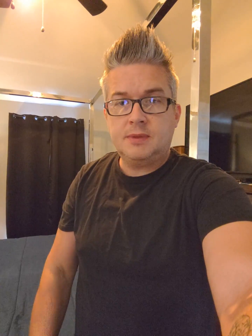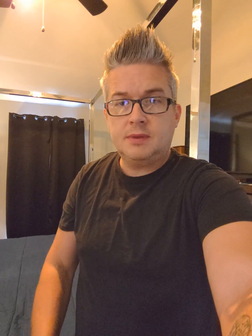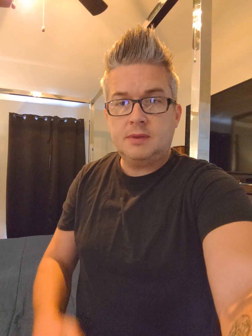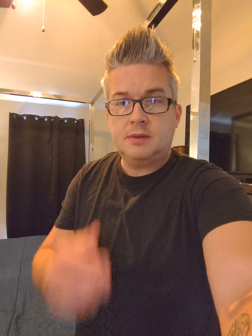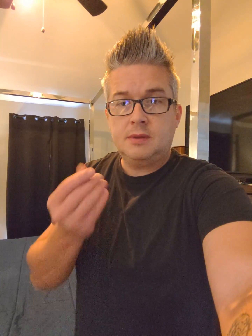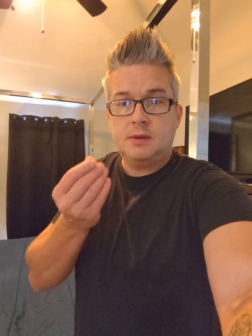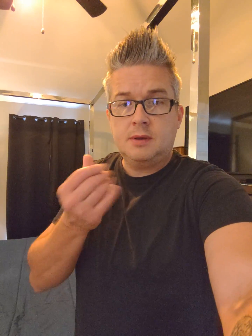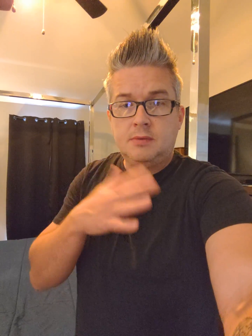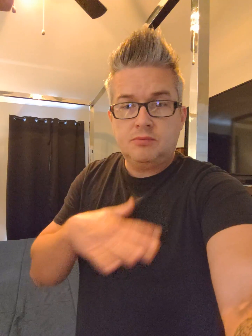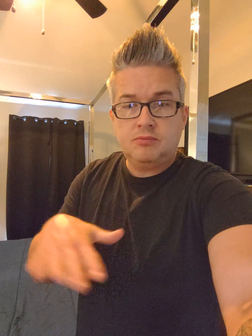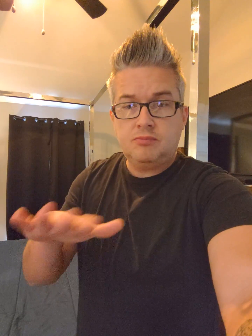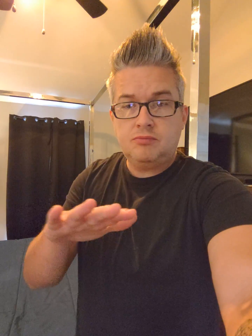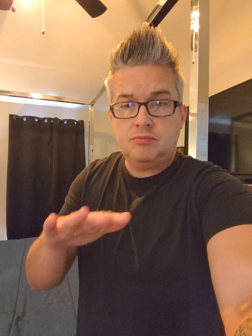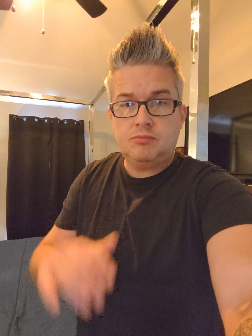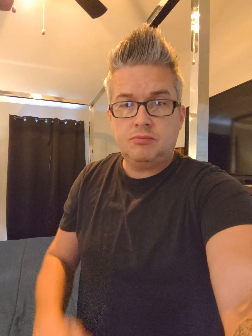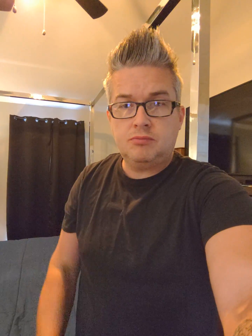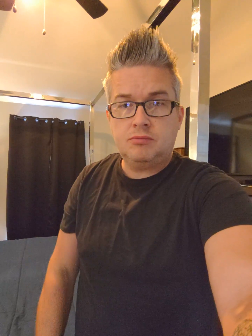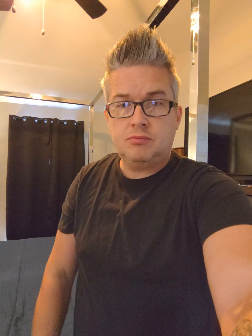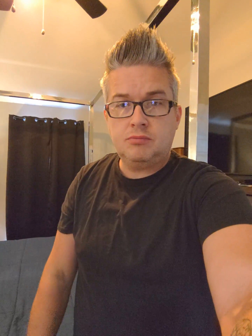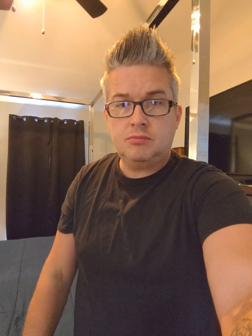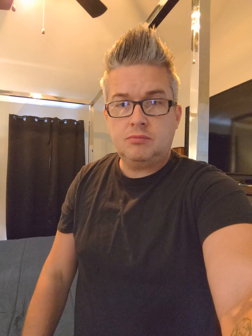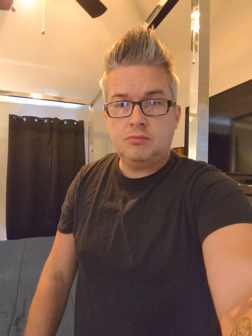garden